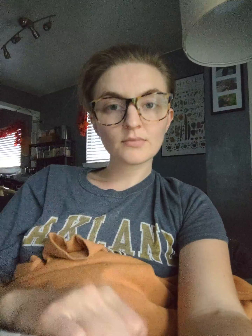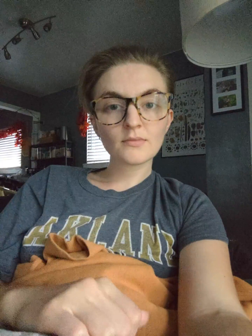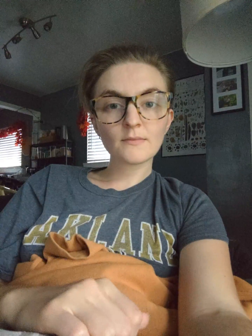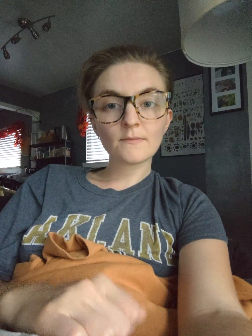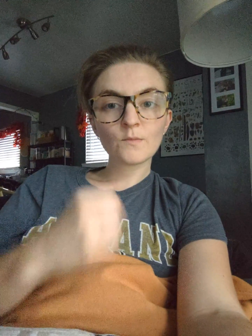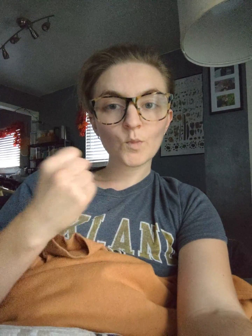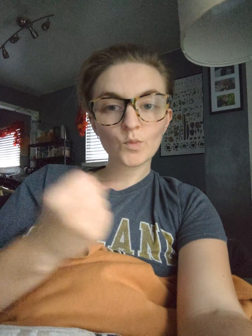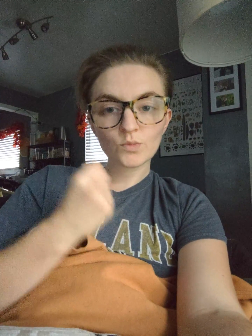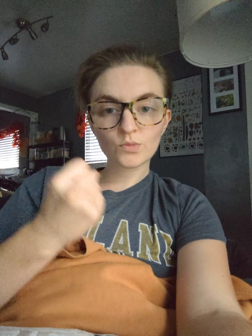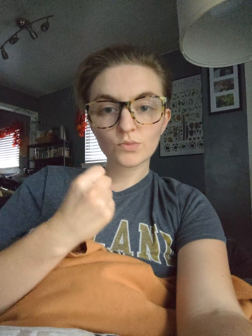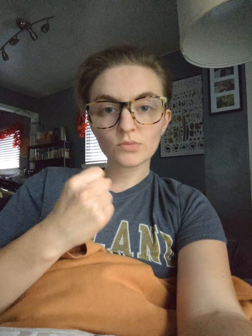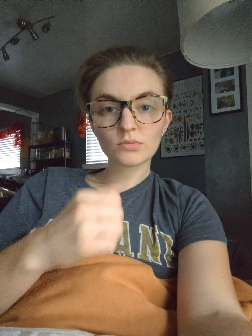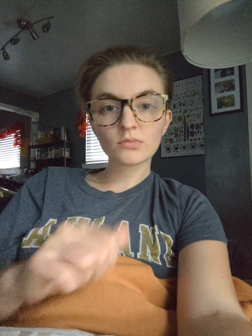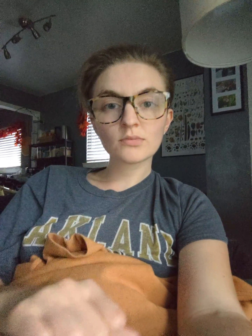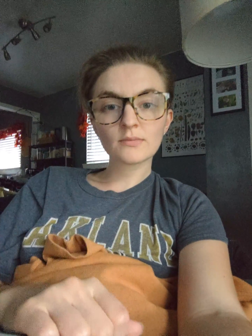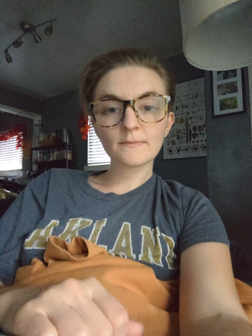hold